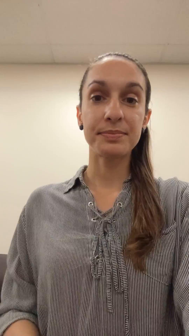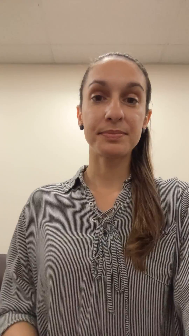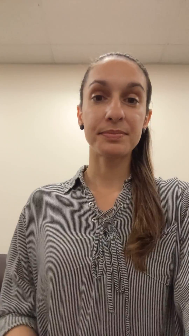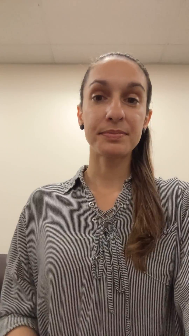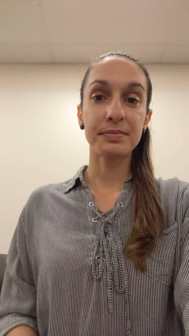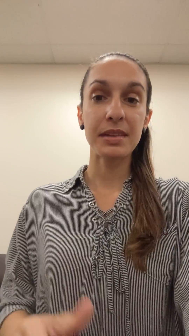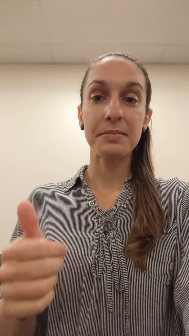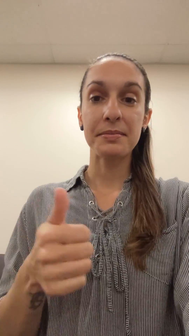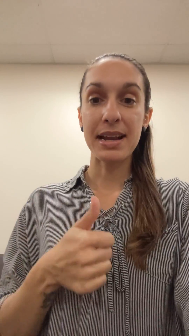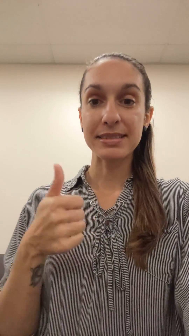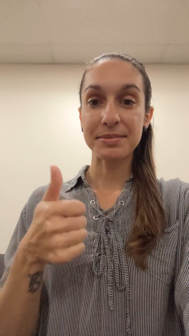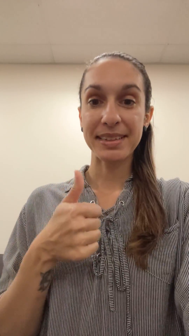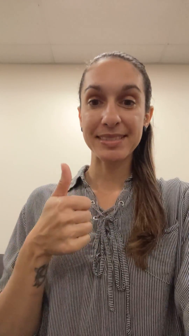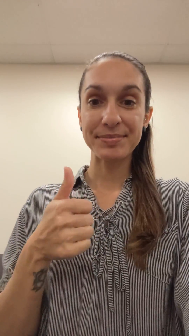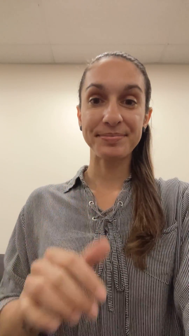basement